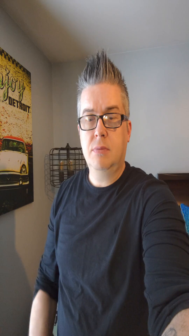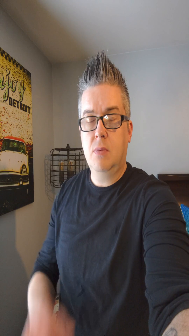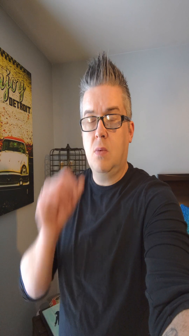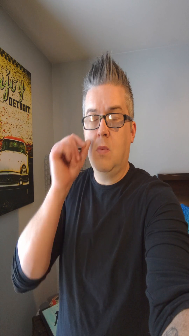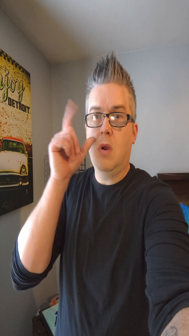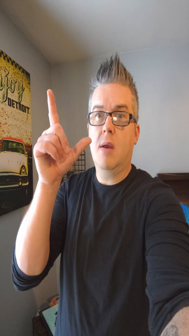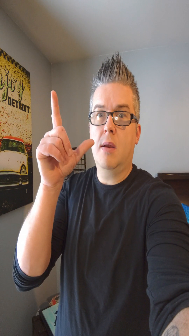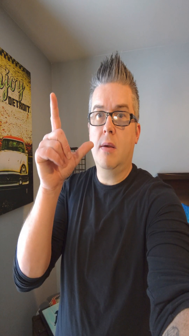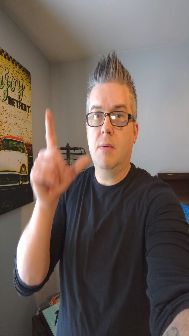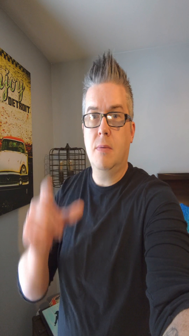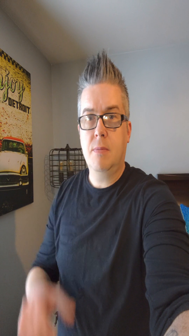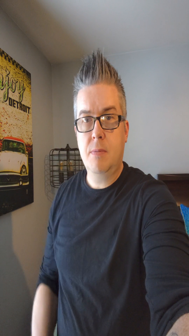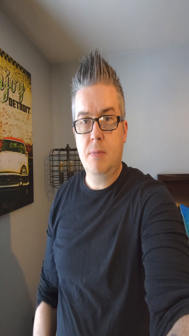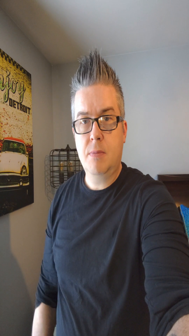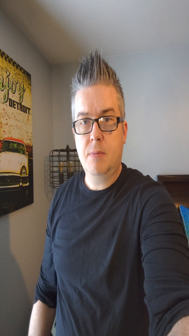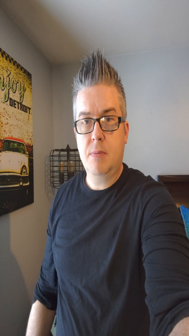wake